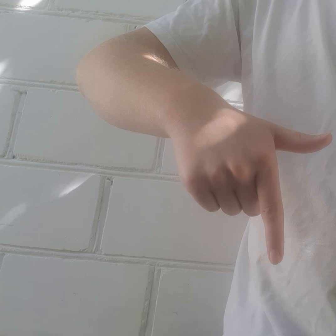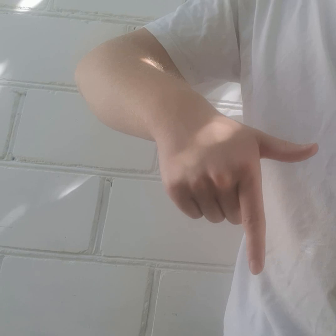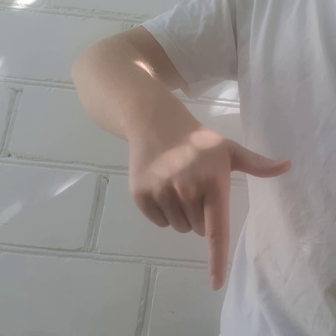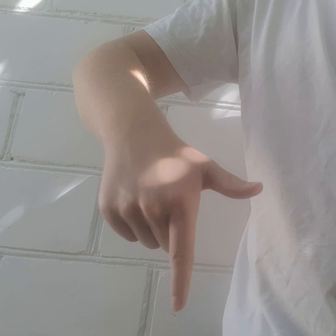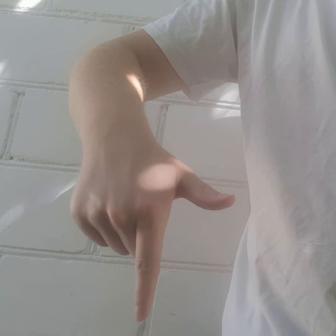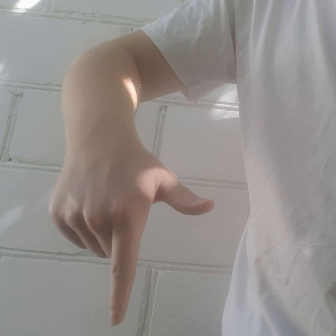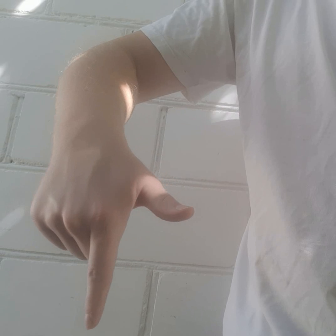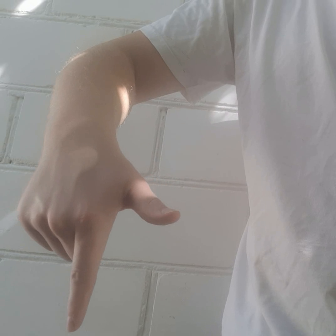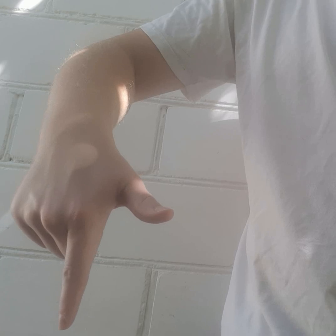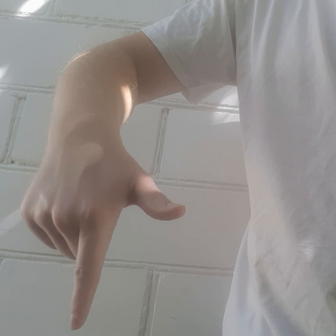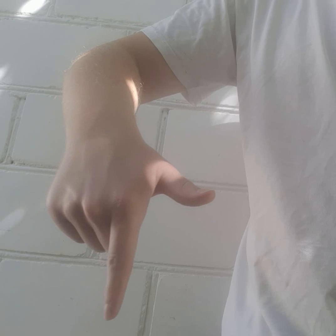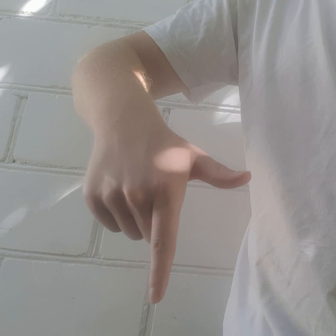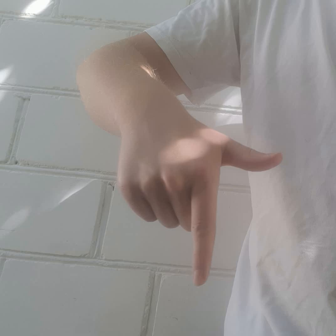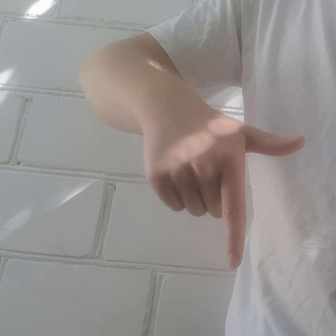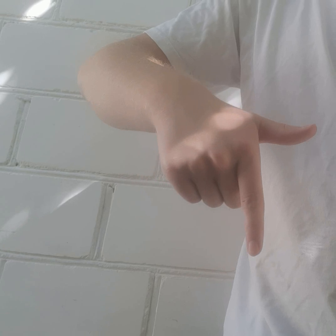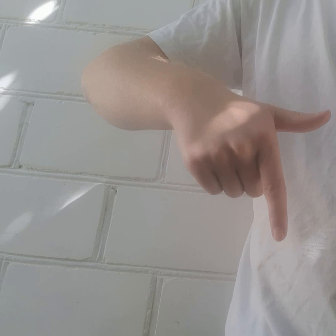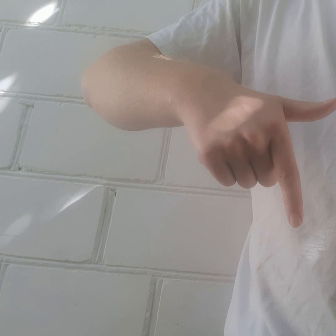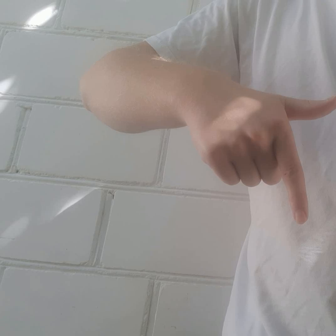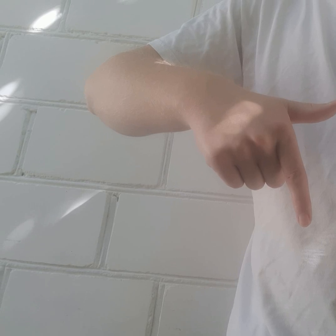Ґ